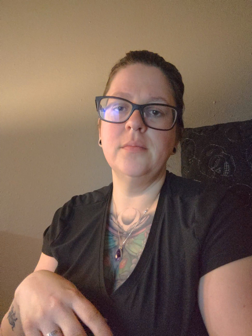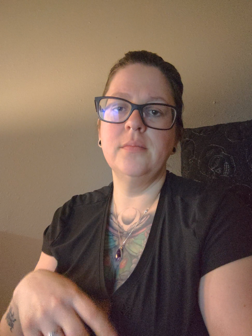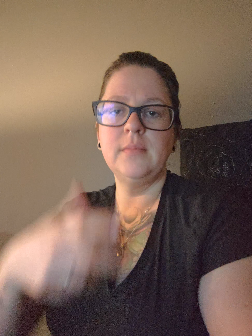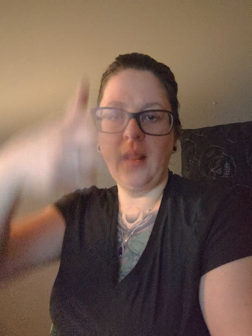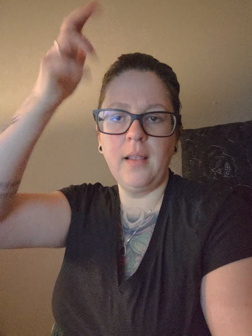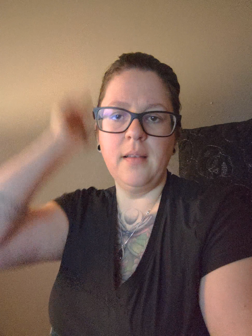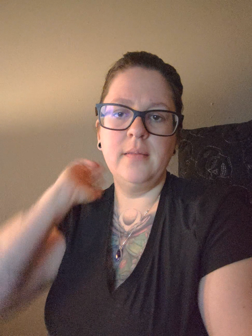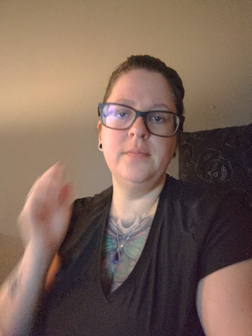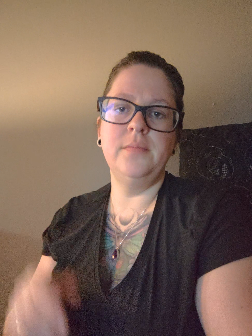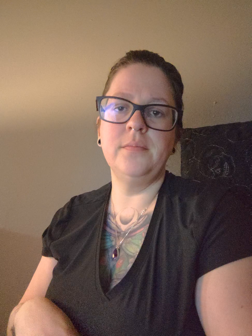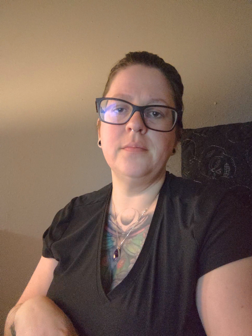lion